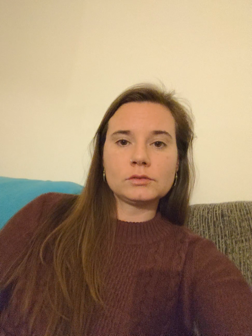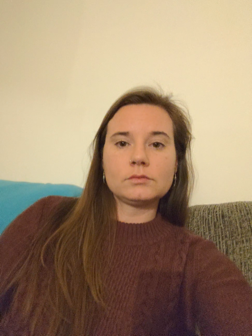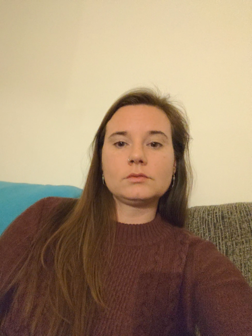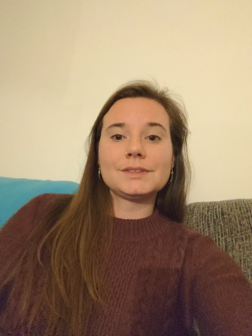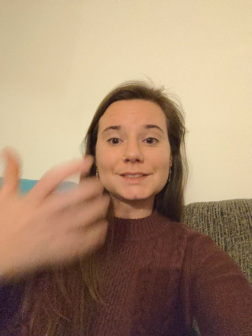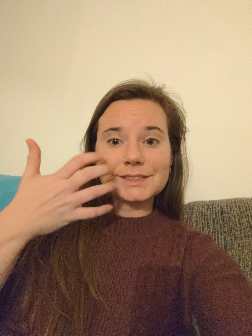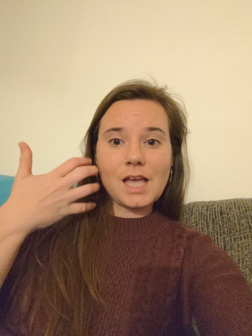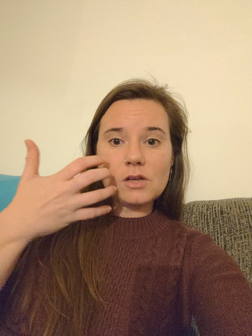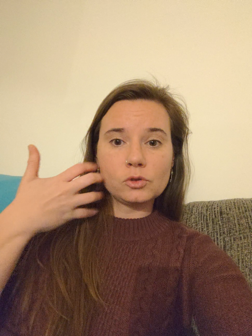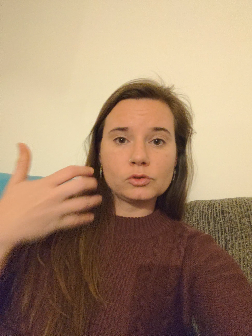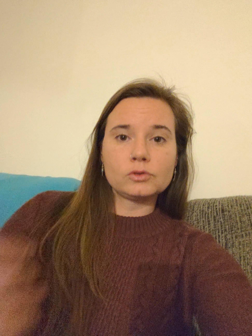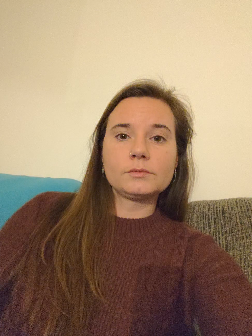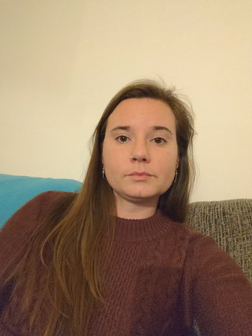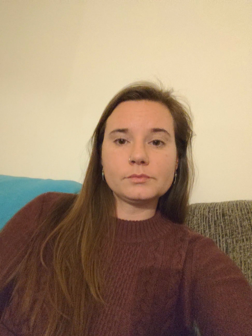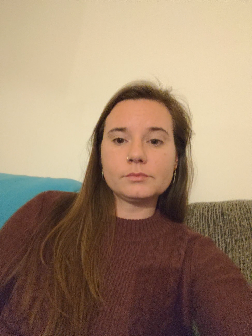tiger